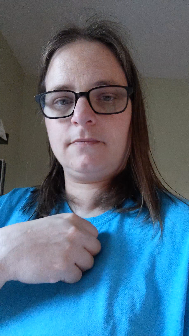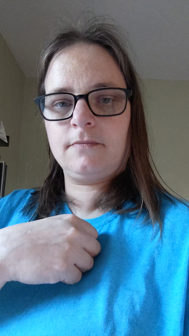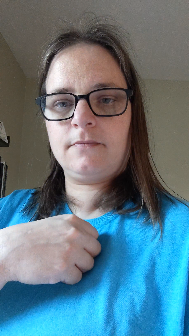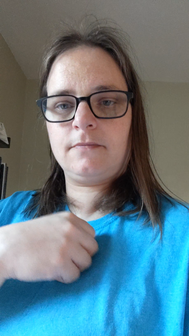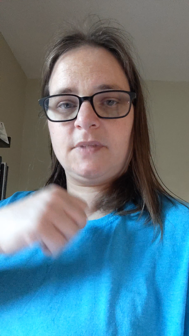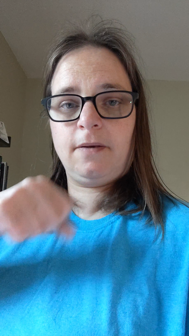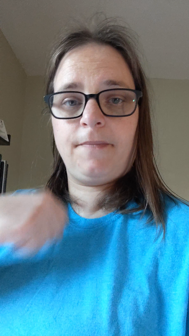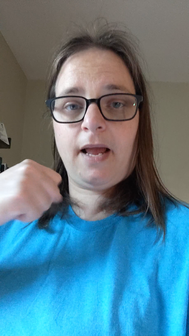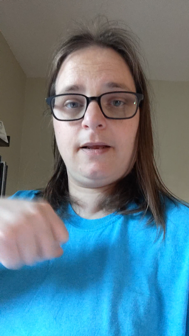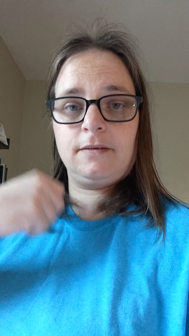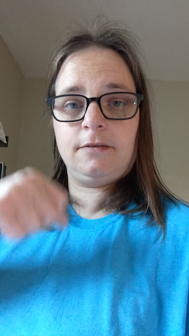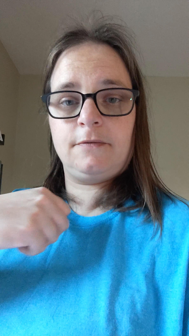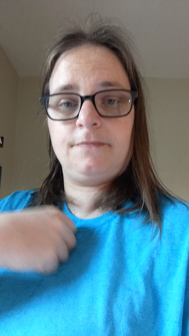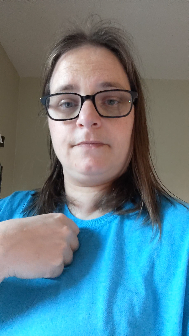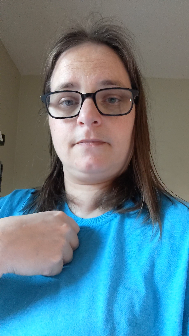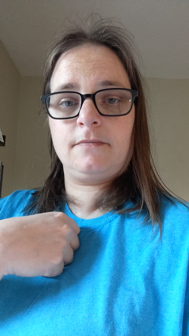bicycle